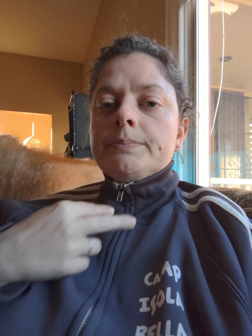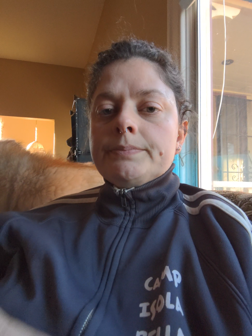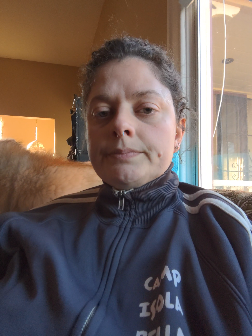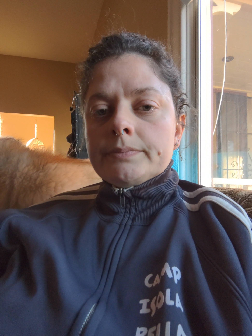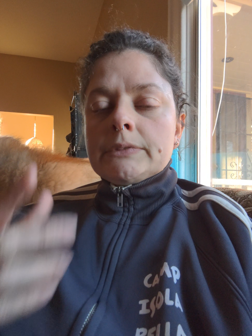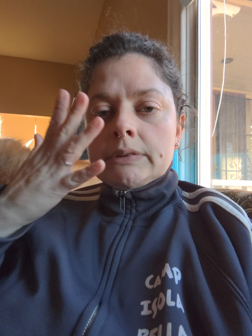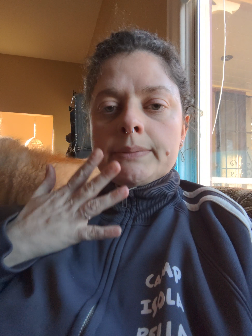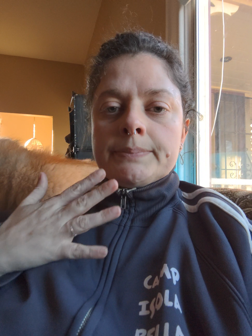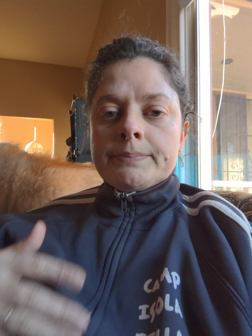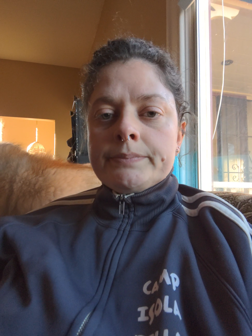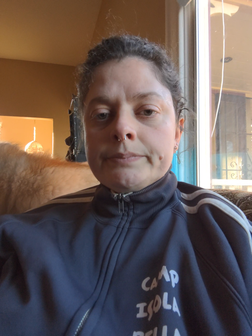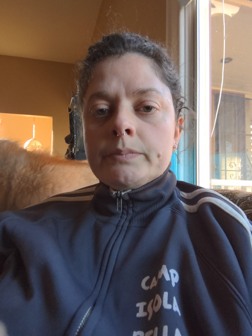sad